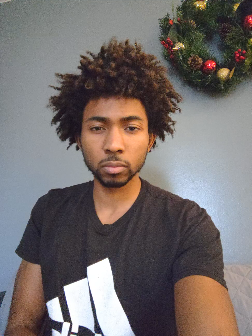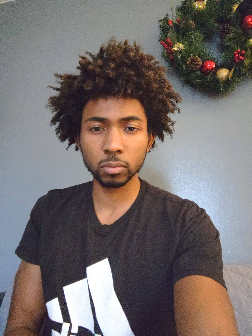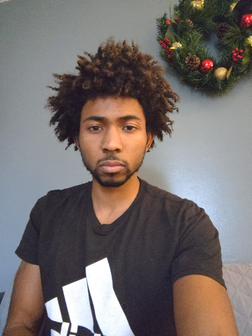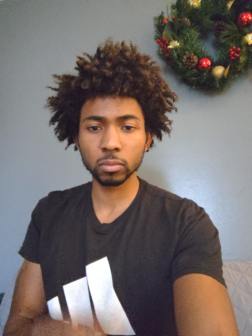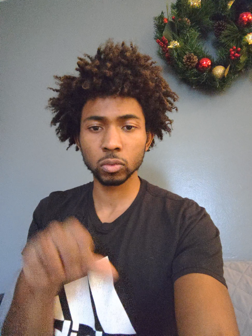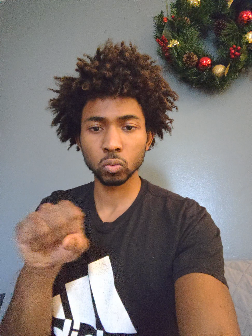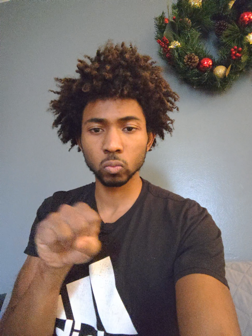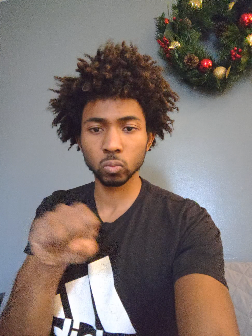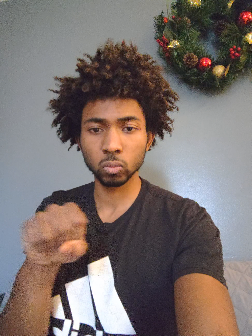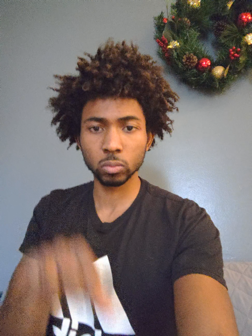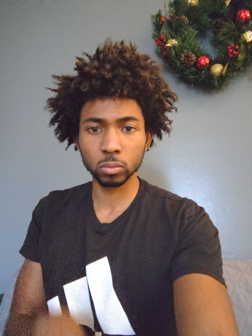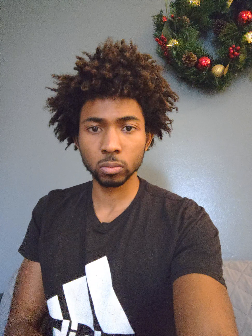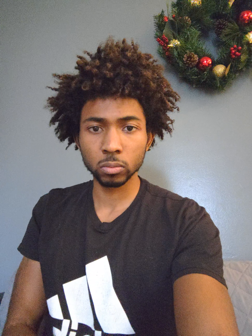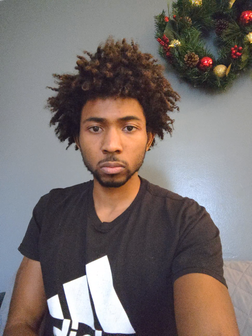shoe